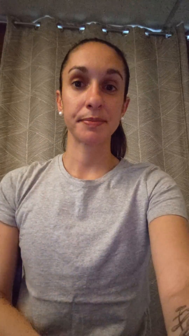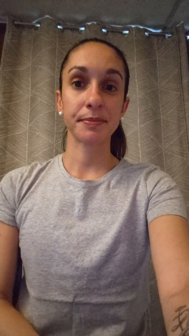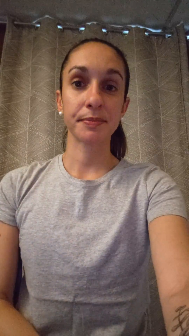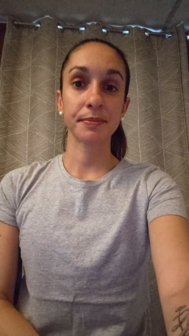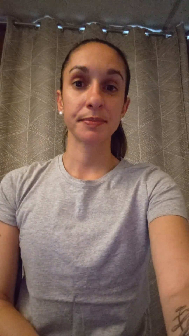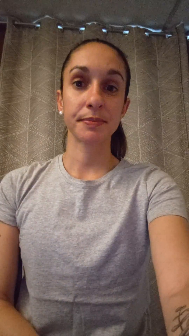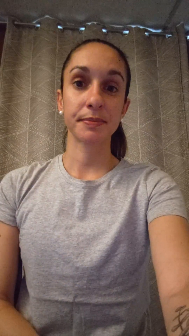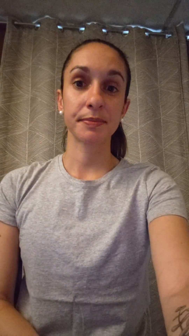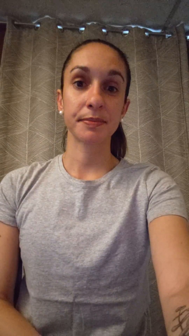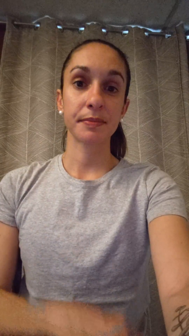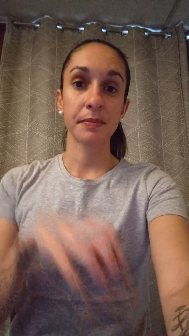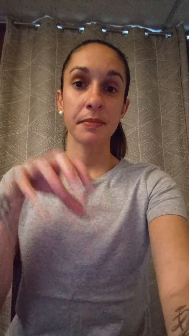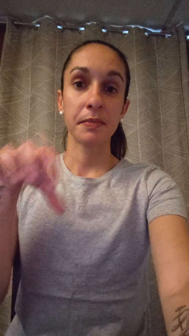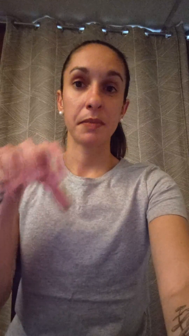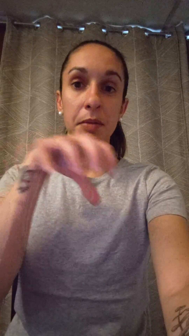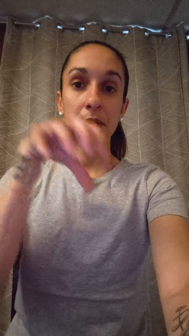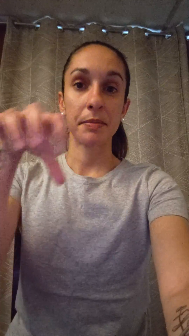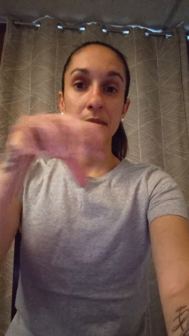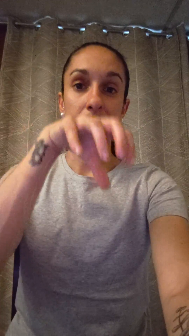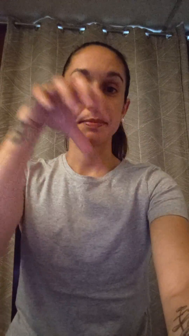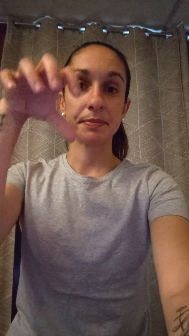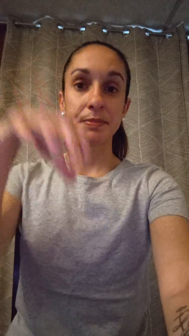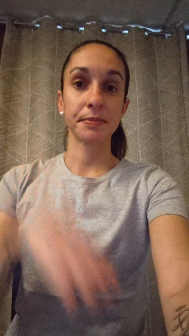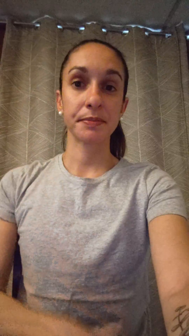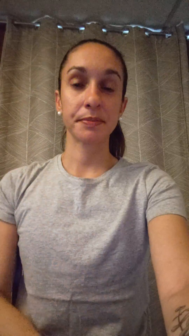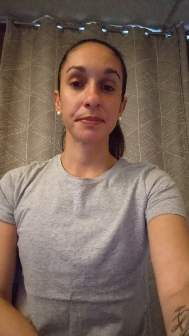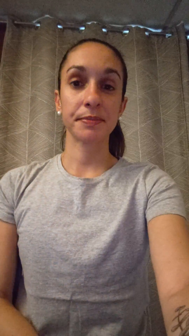block